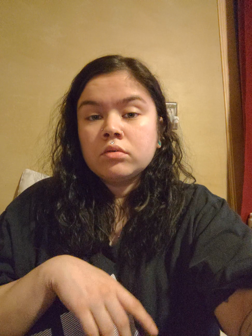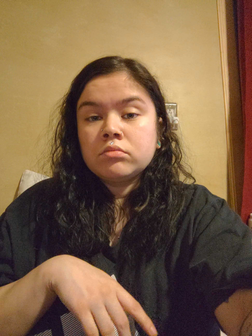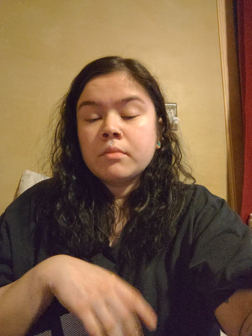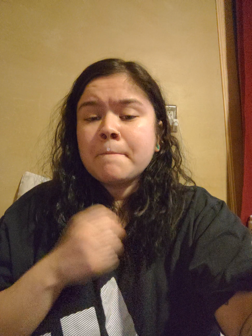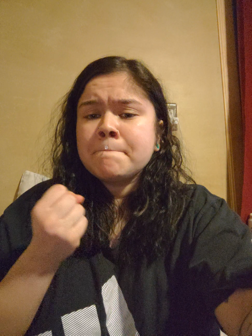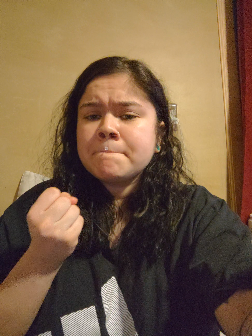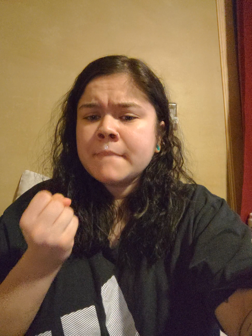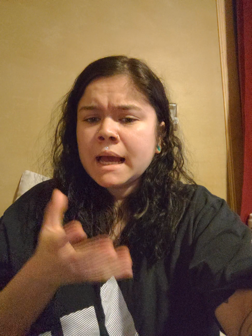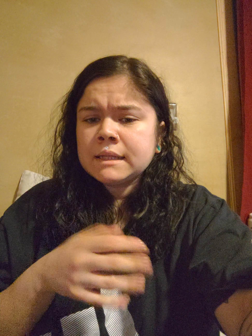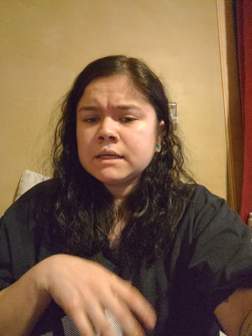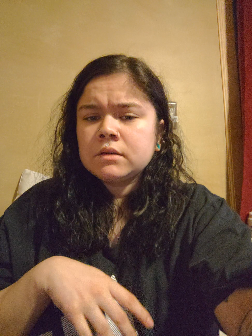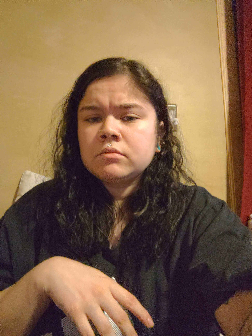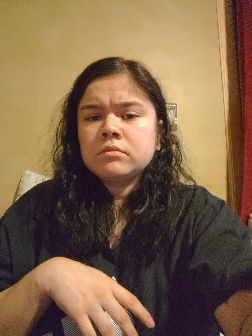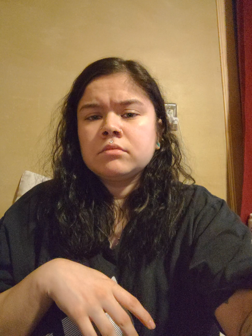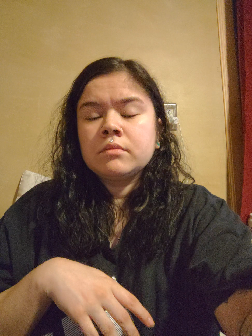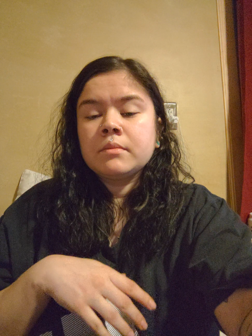many